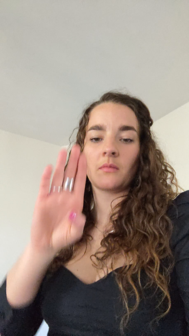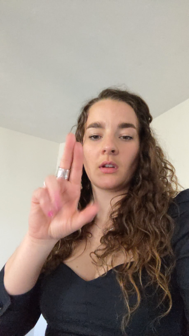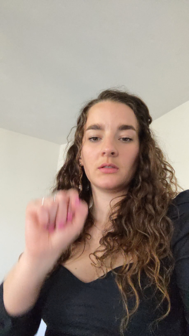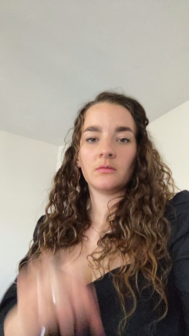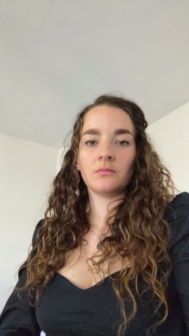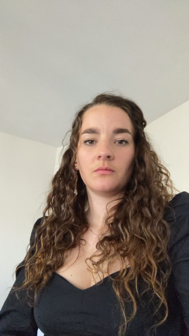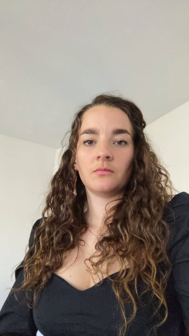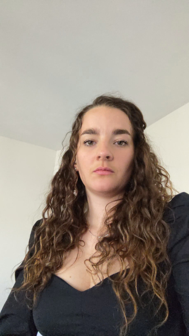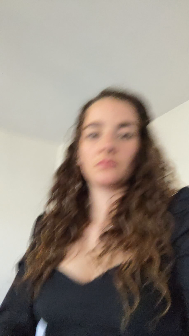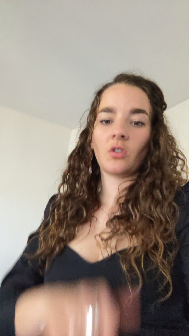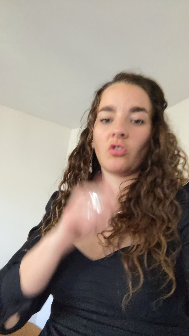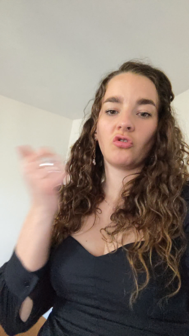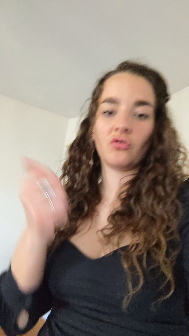other